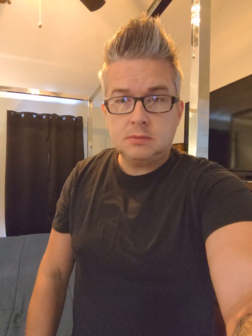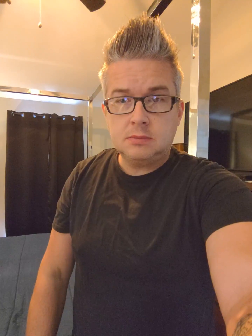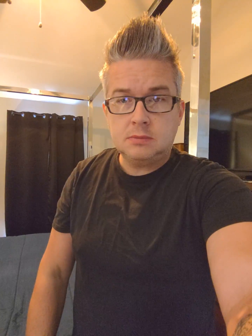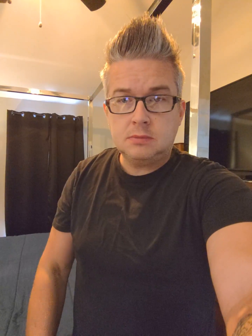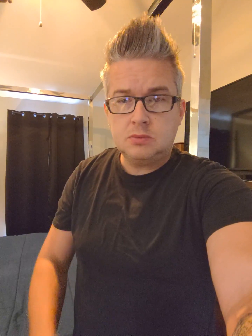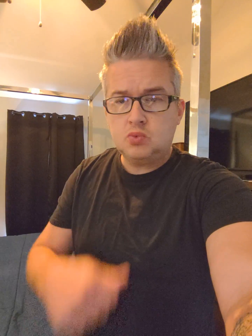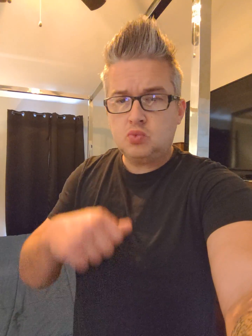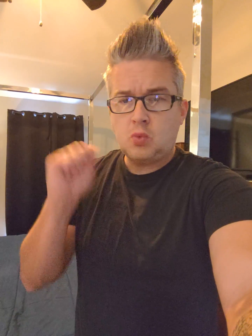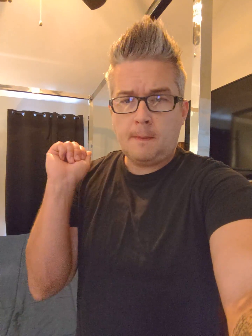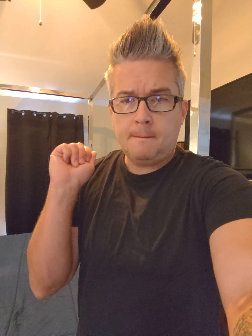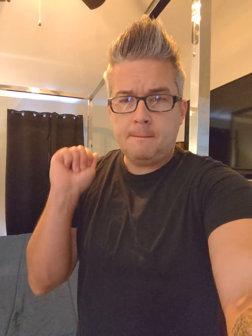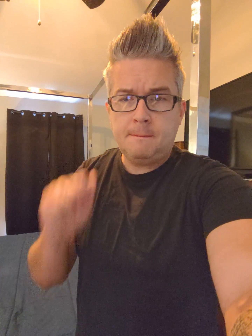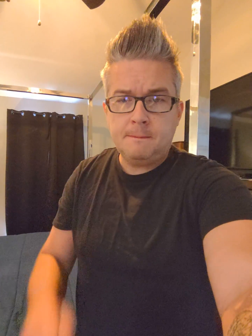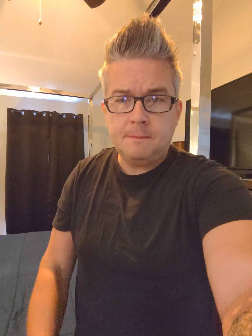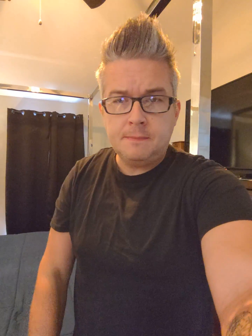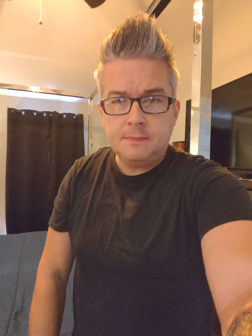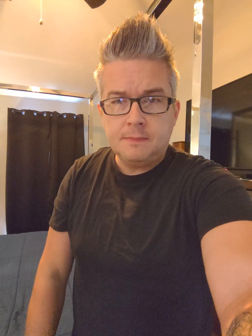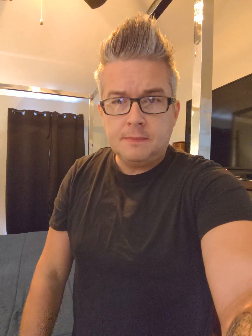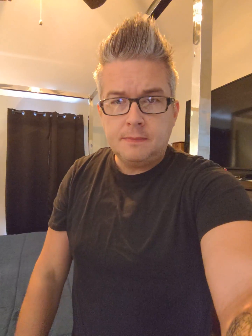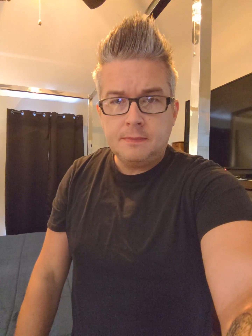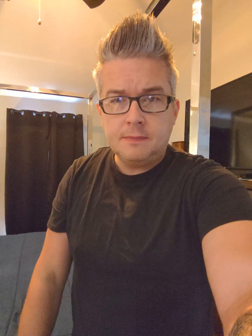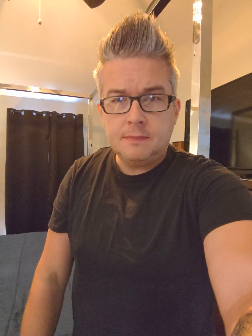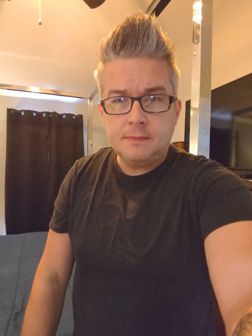rip